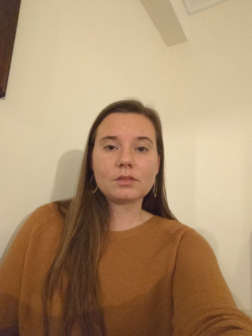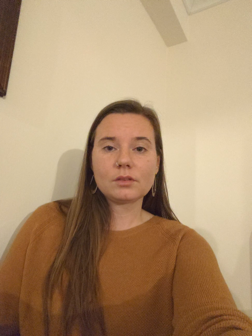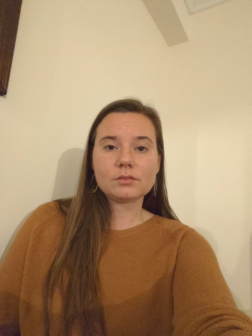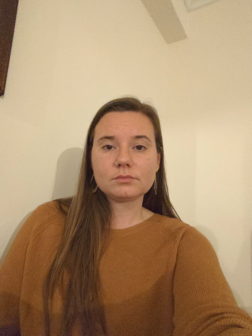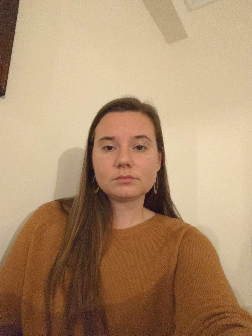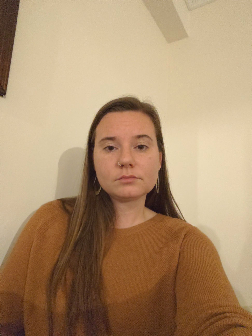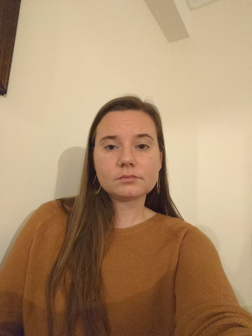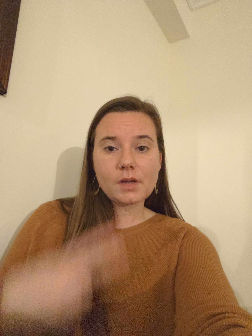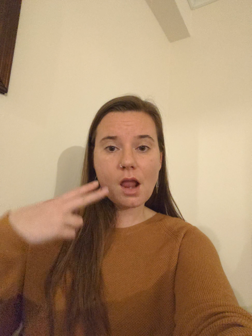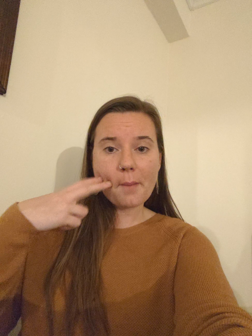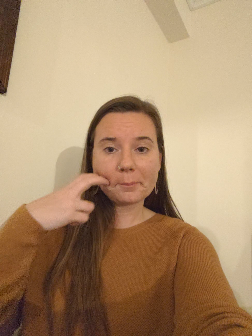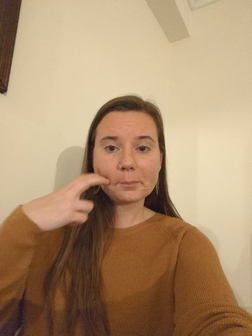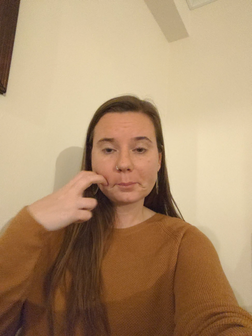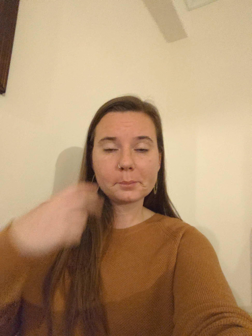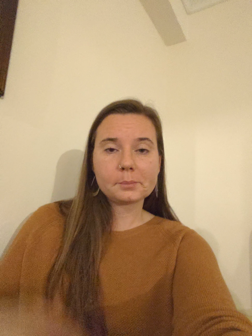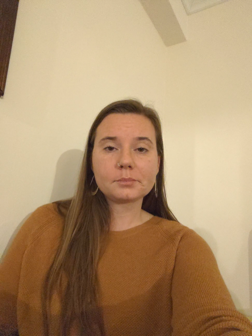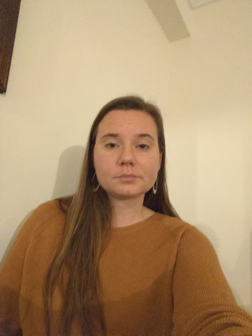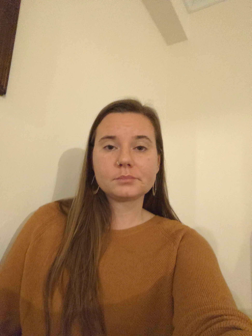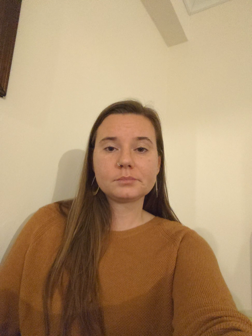gum